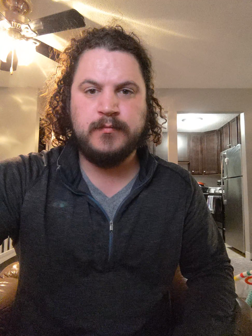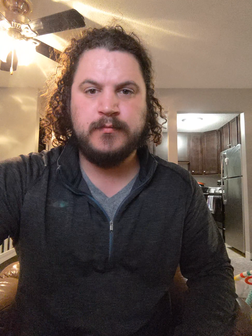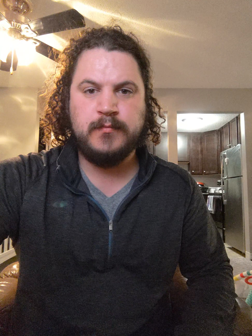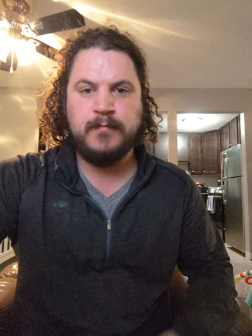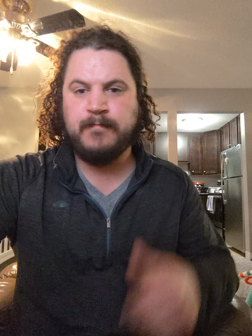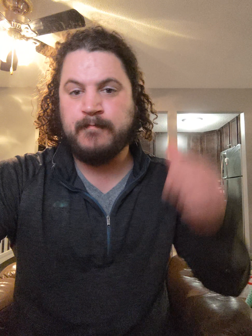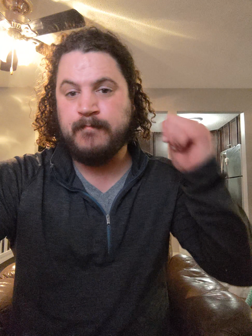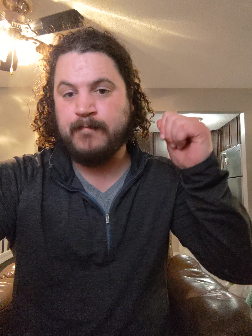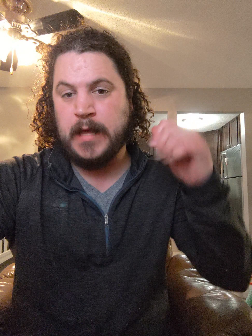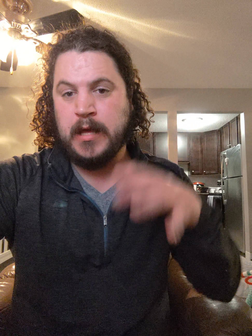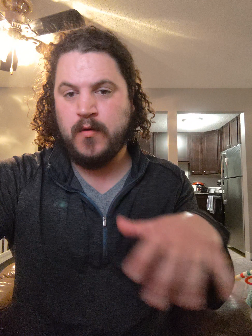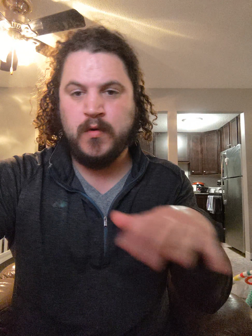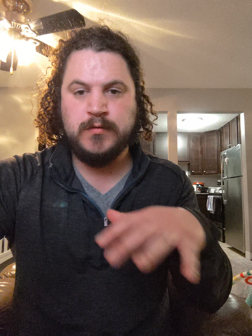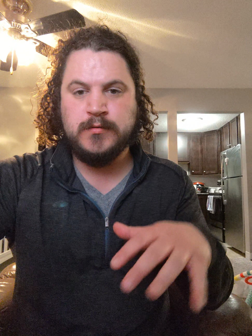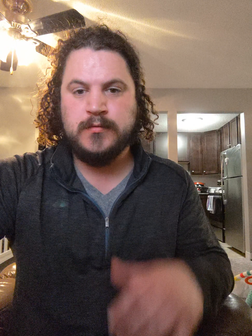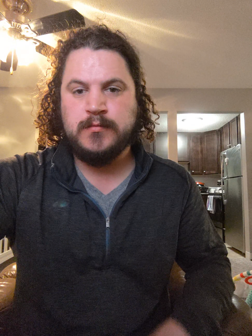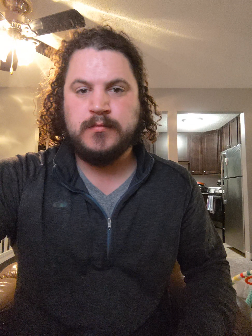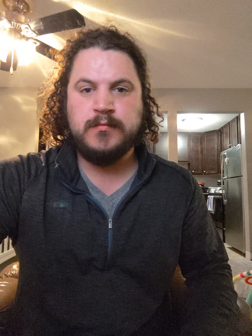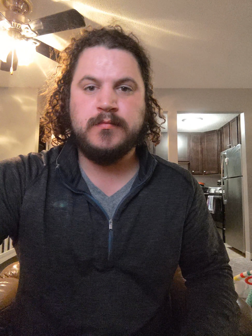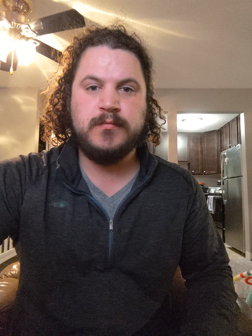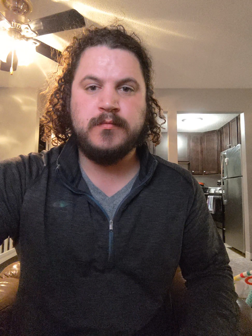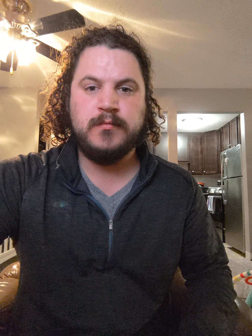backyard